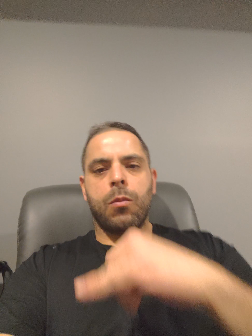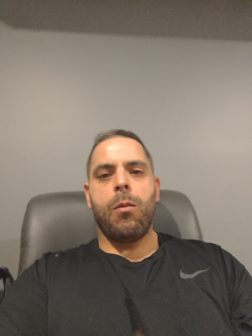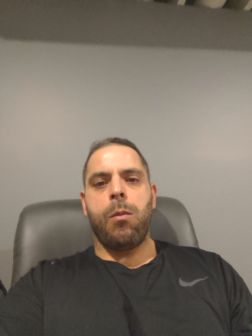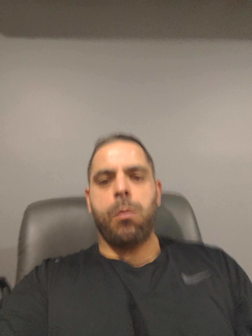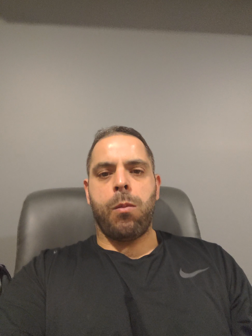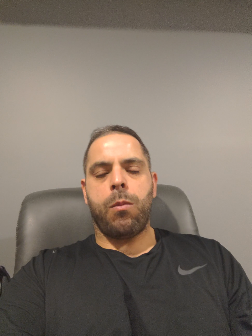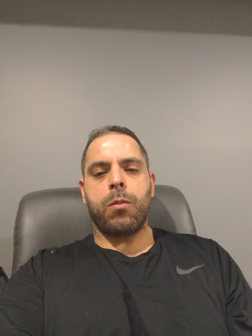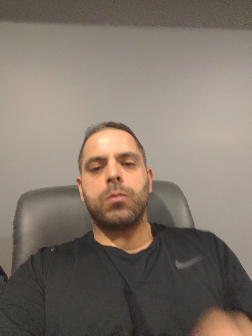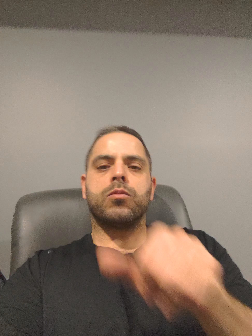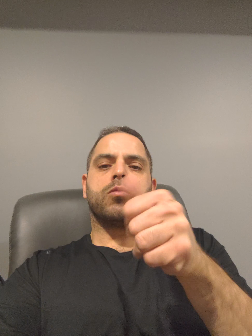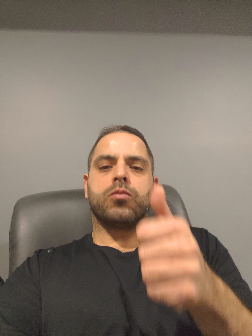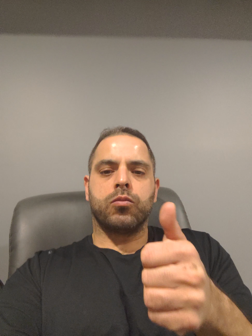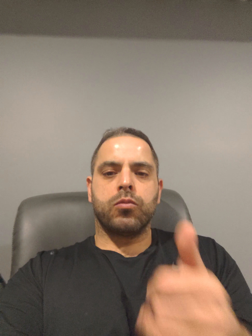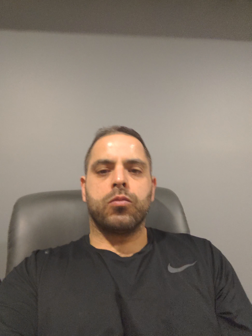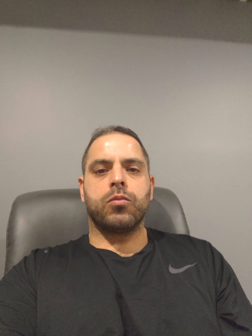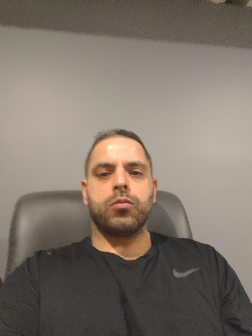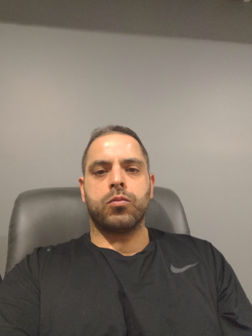another